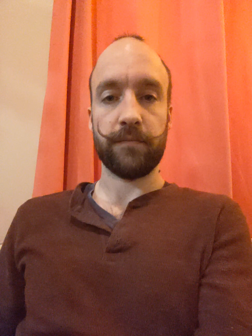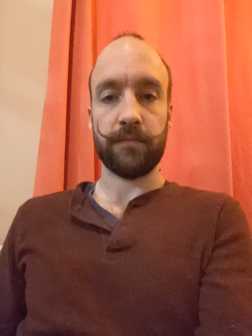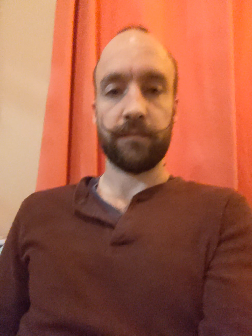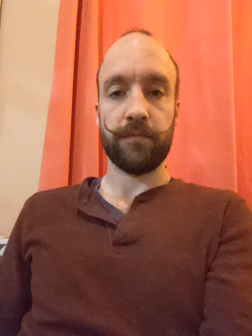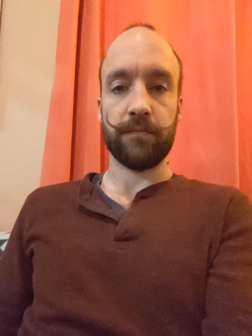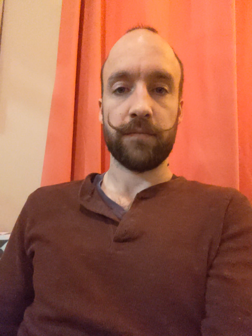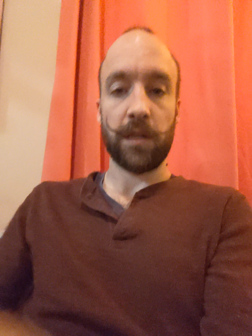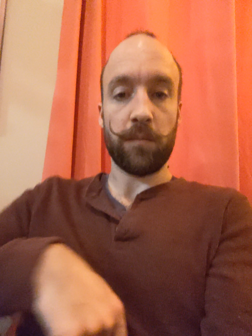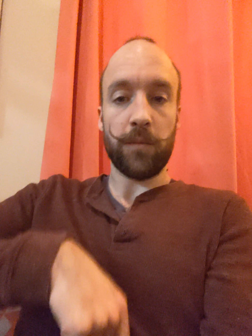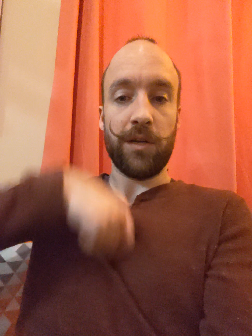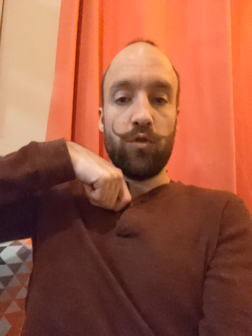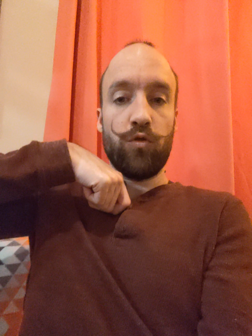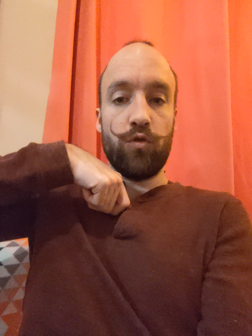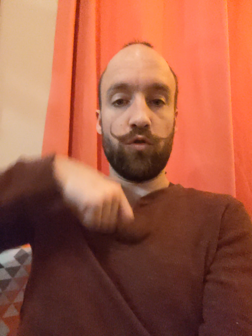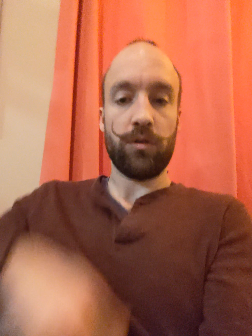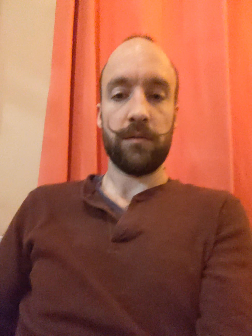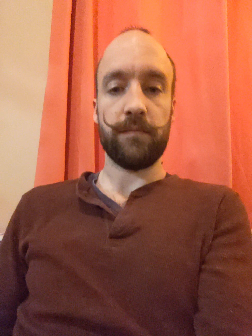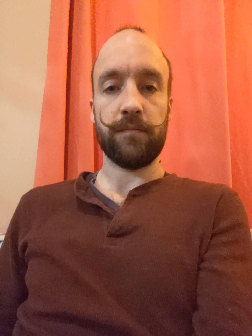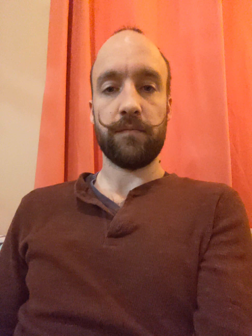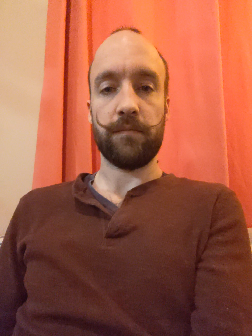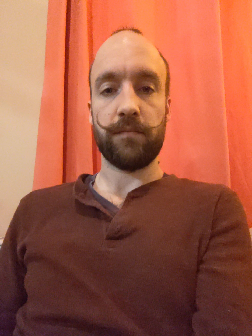zipper